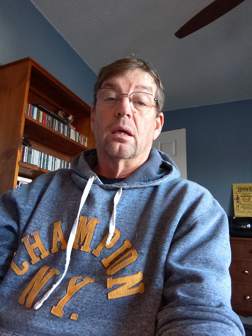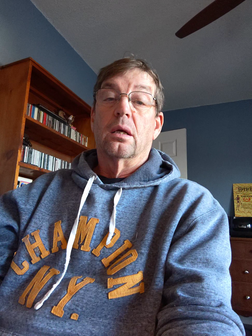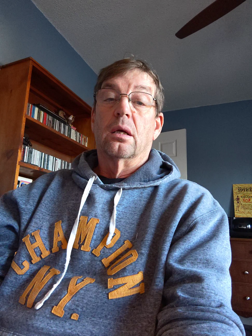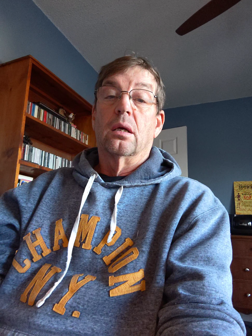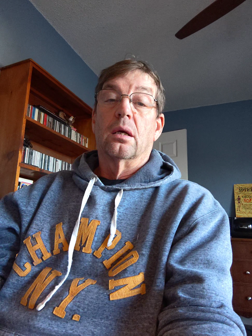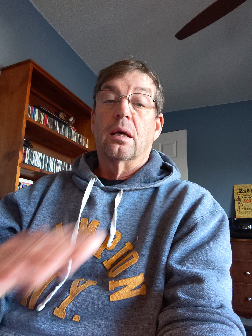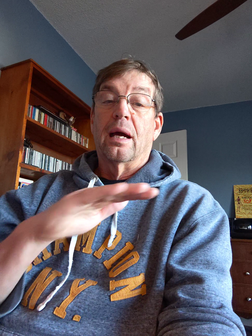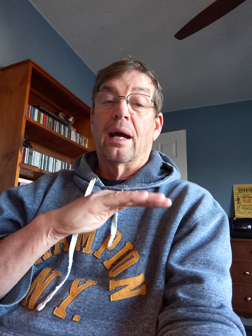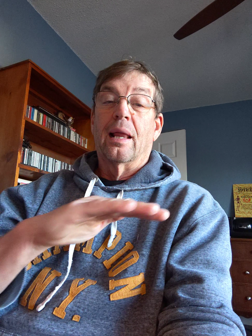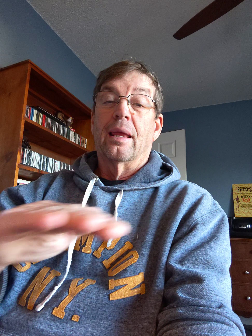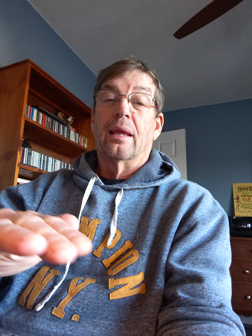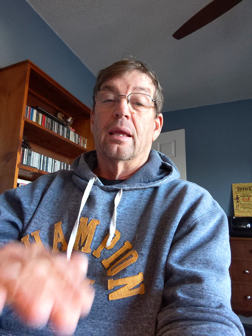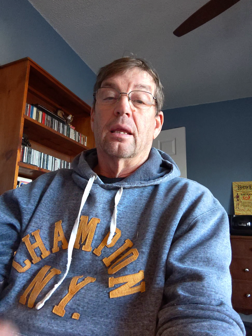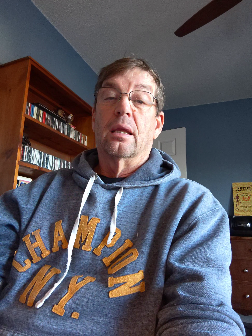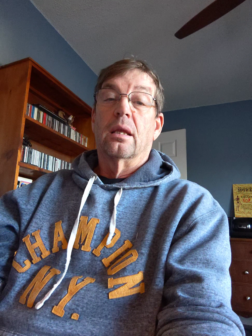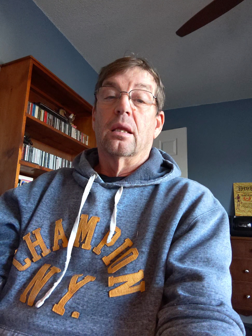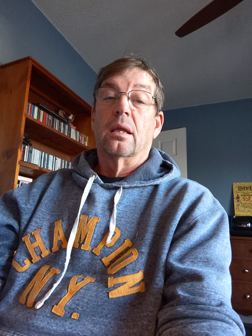clean